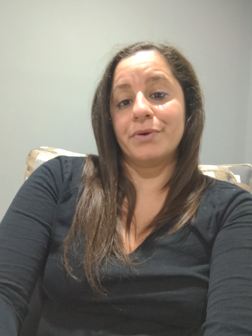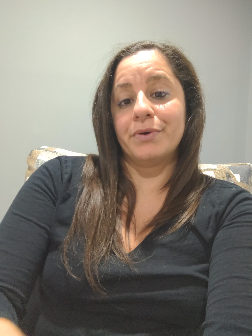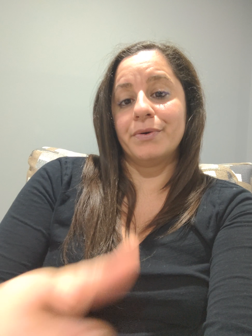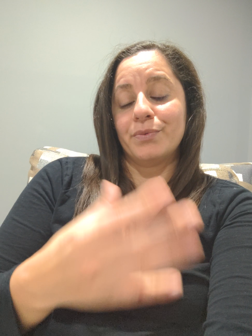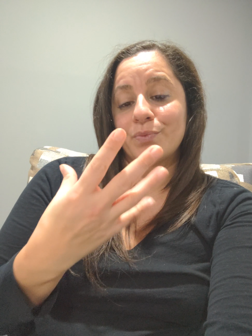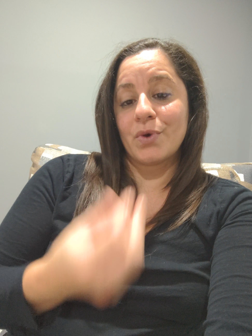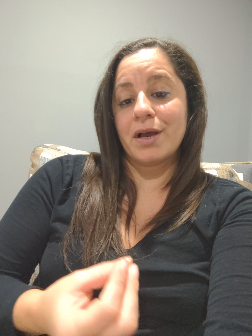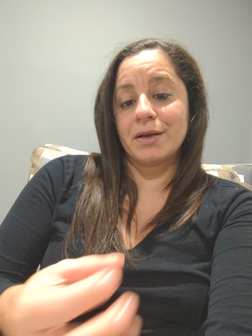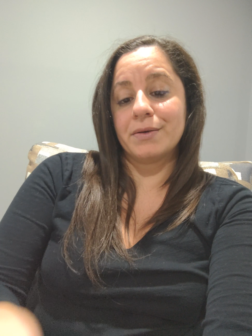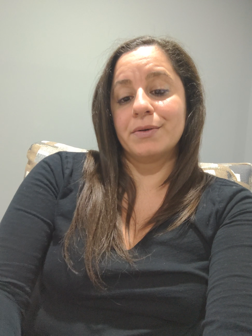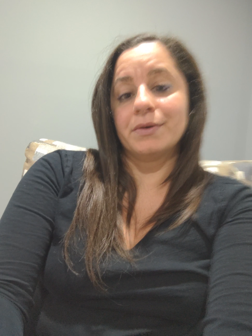wet